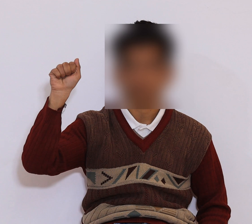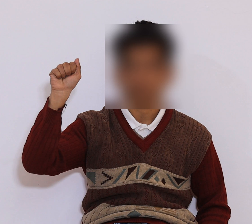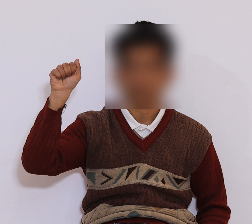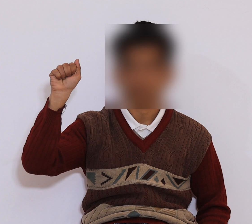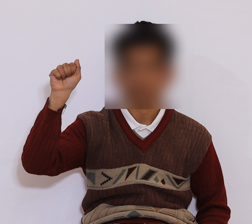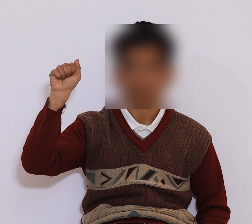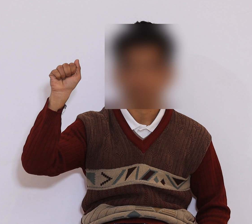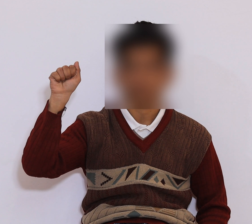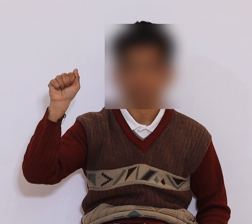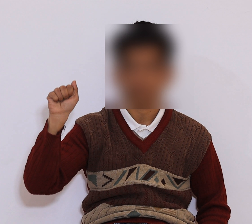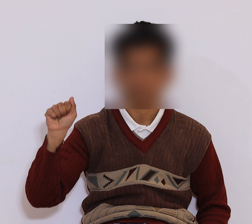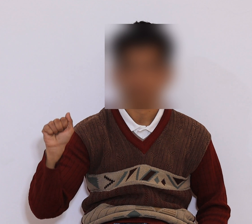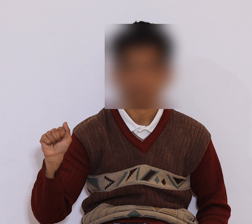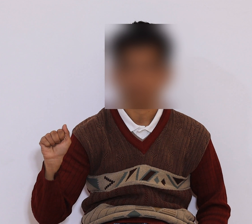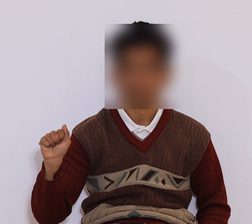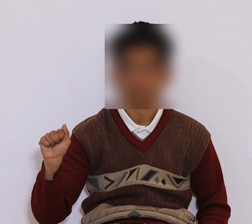آ